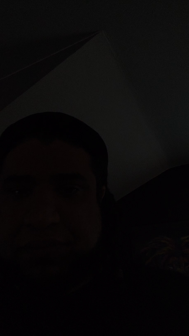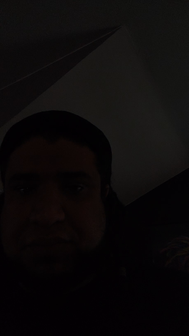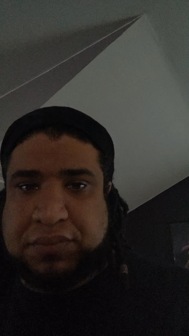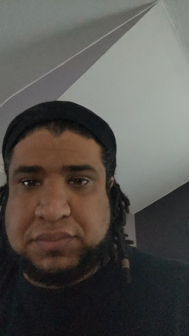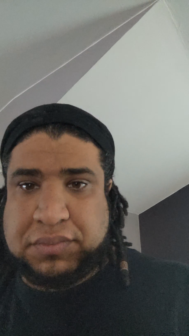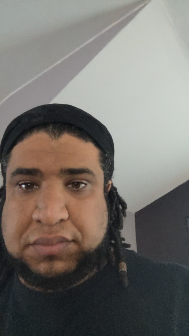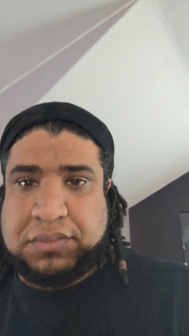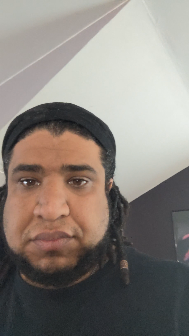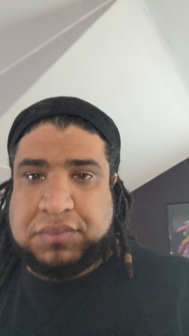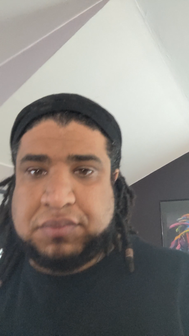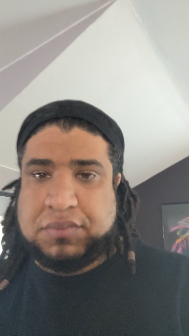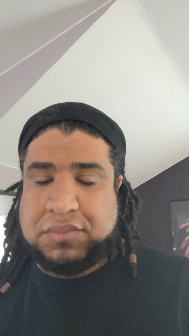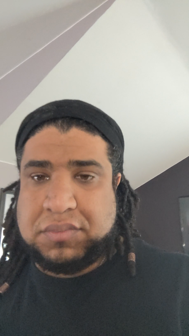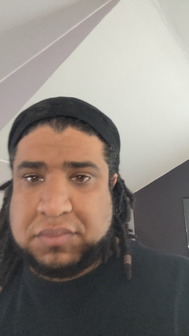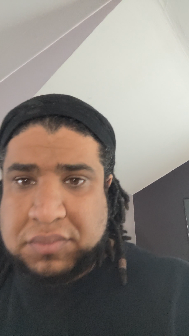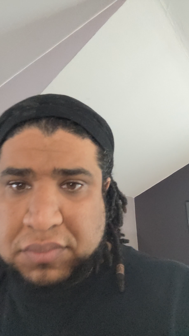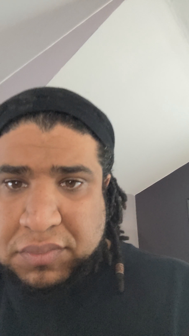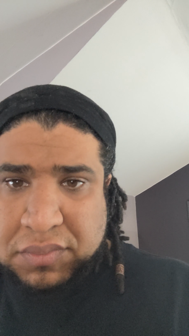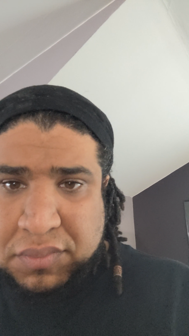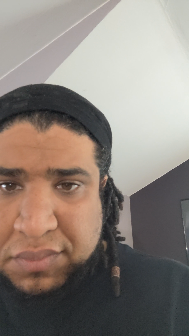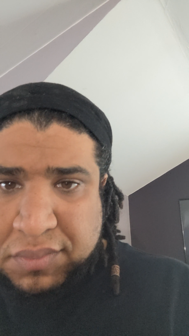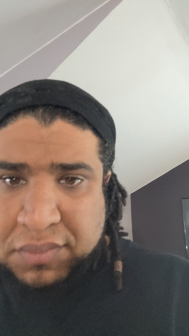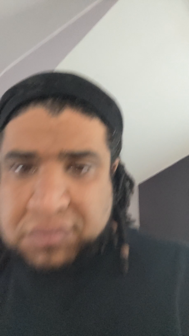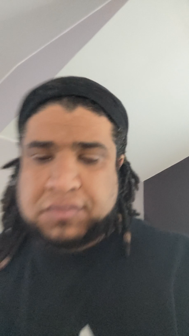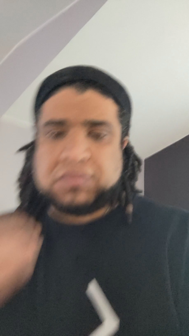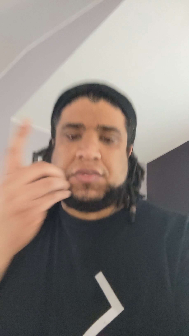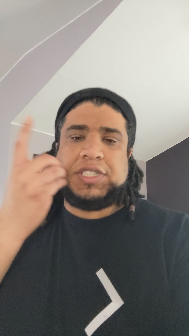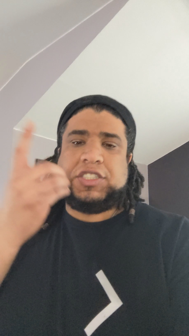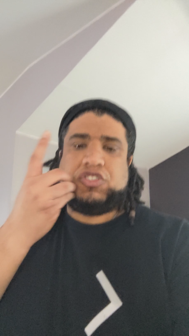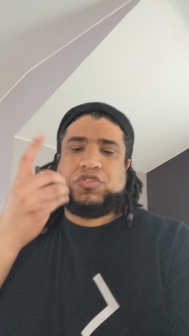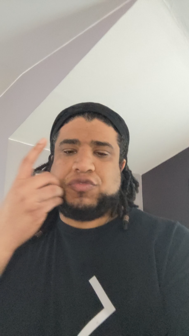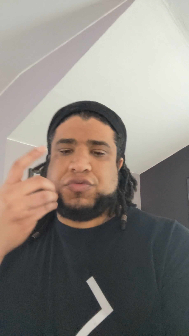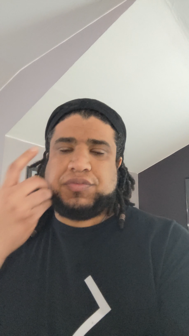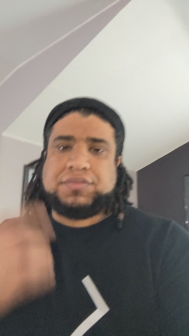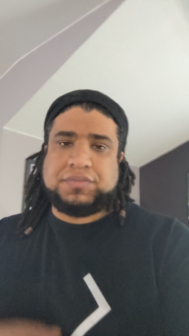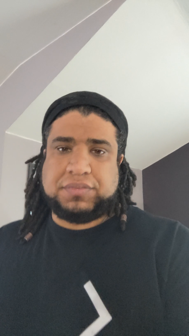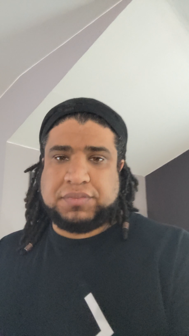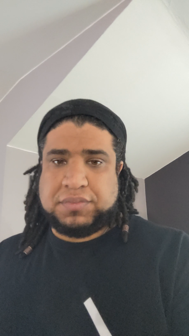dinner